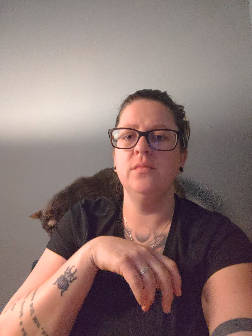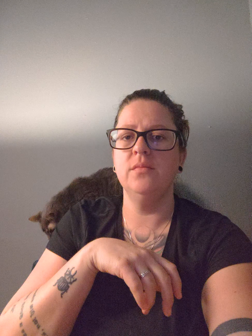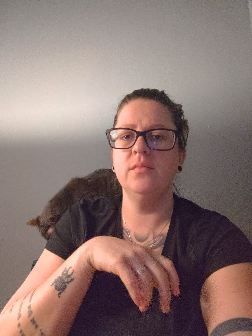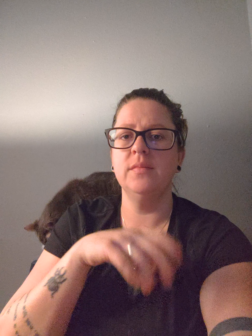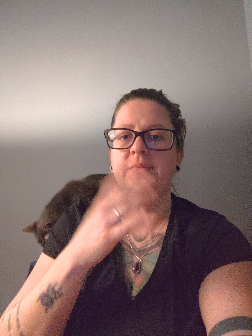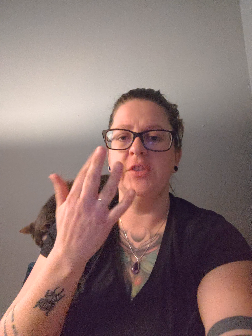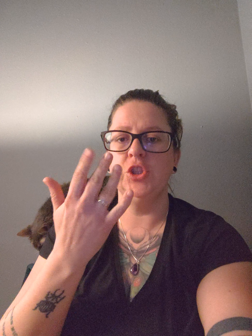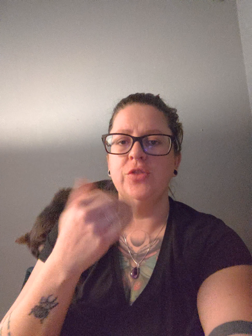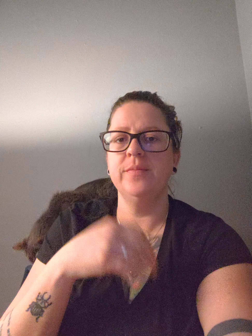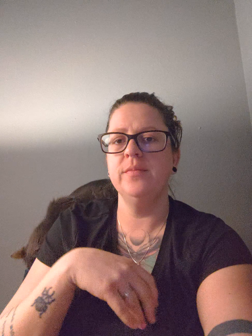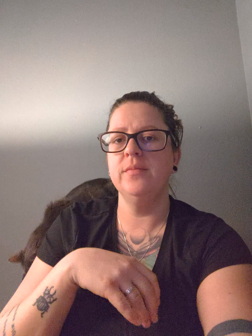finger